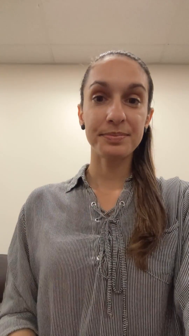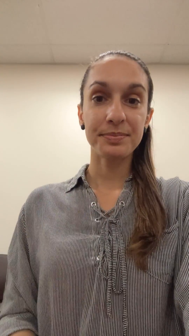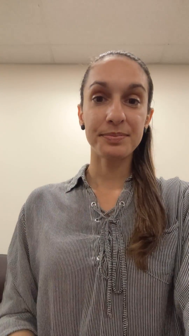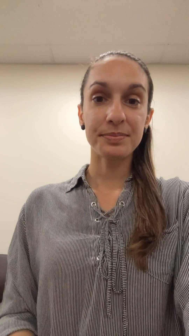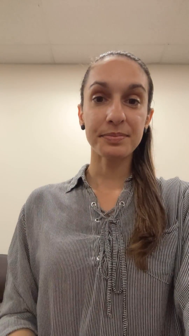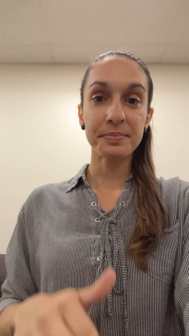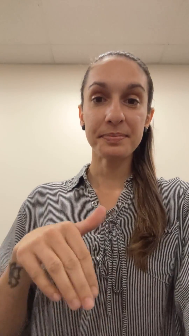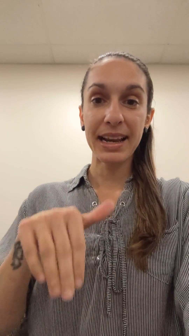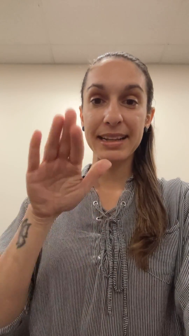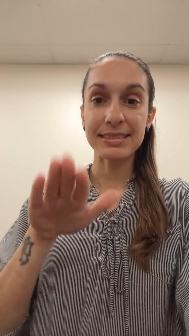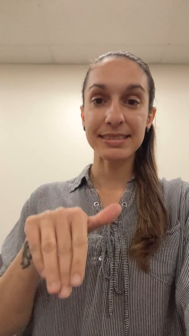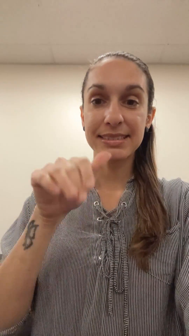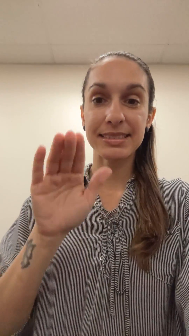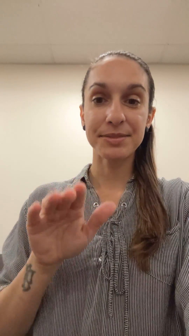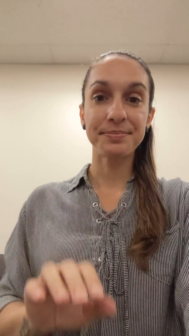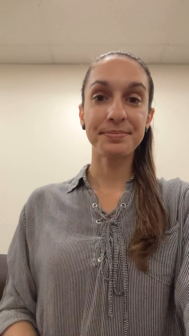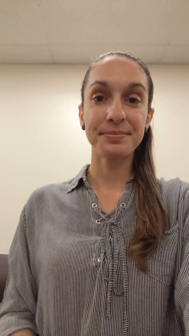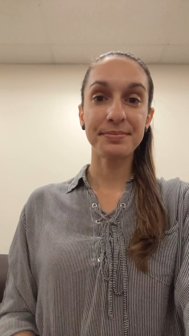paint